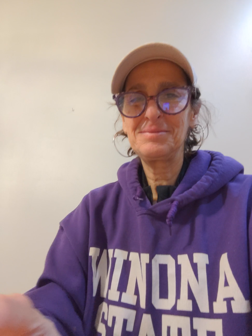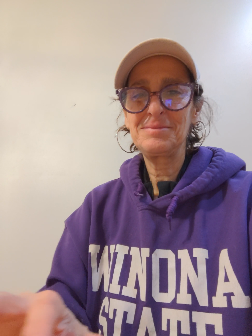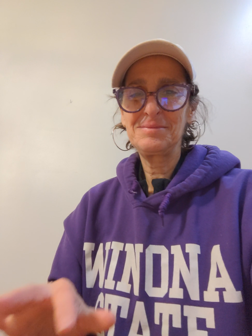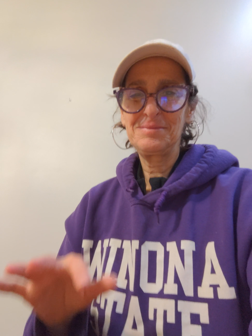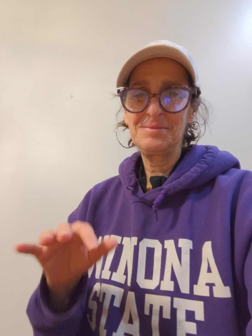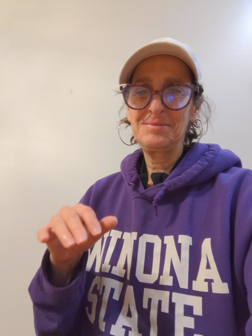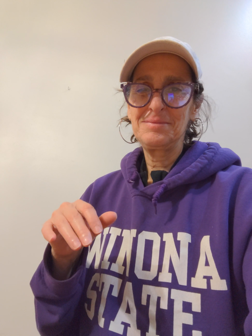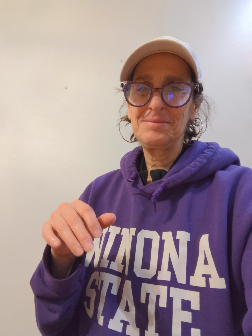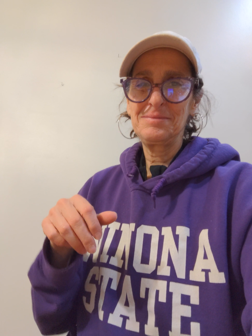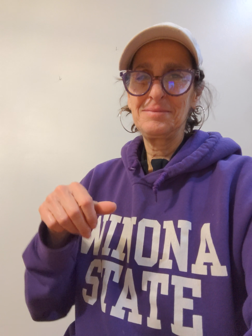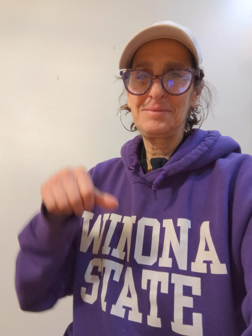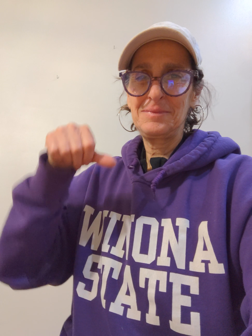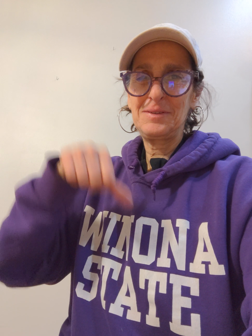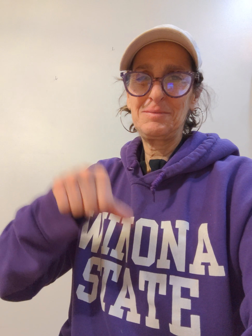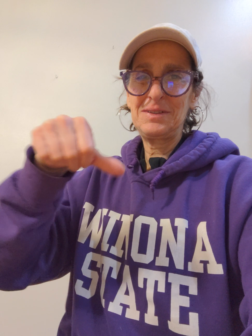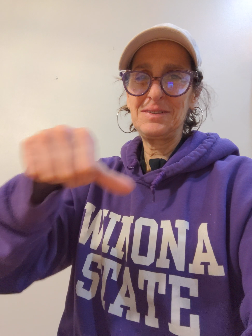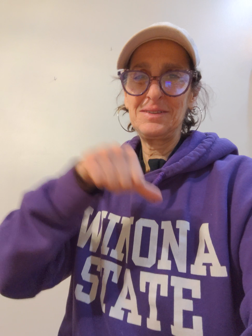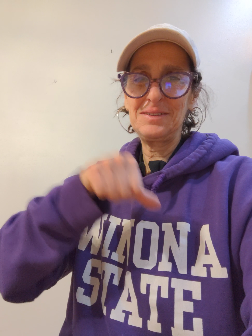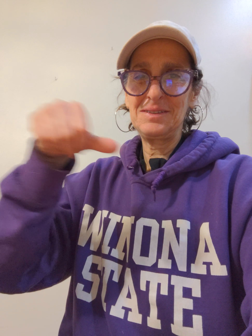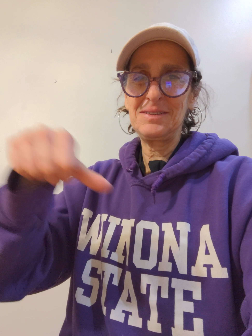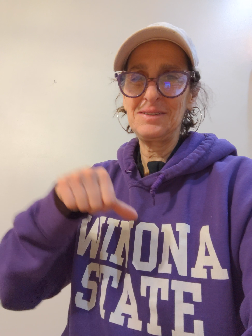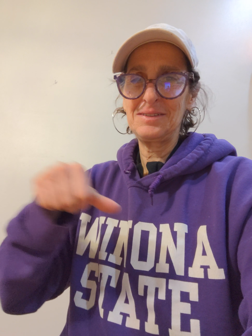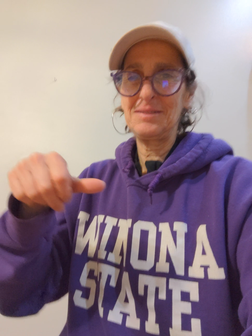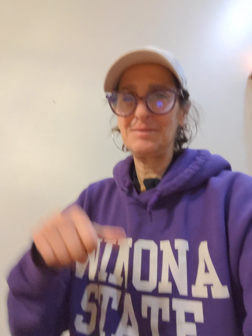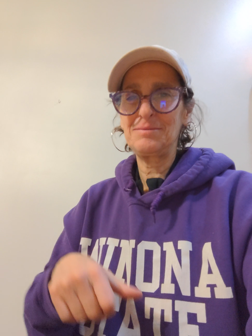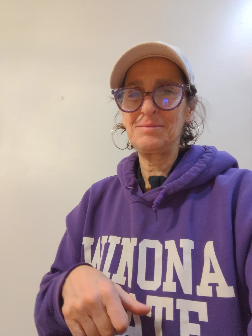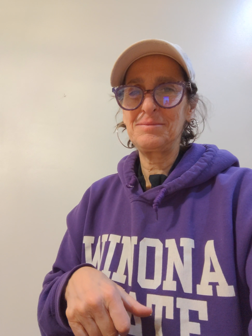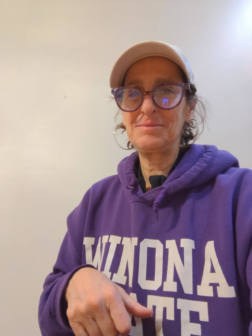puzzle